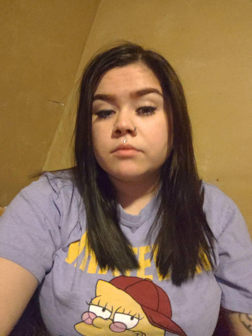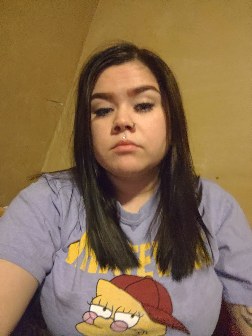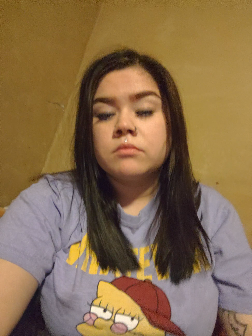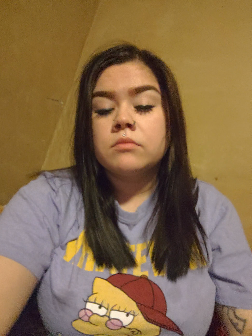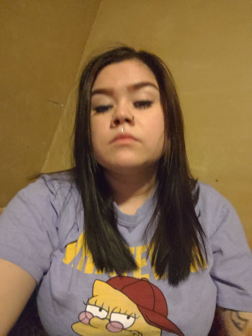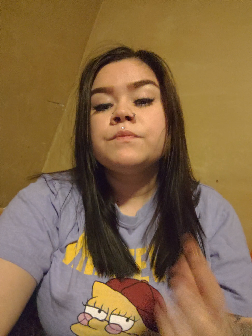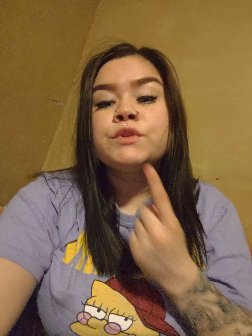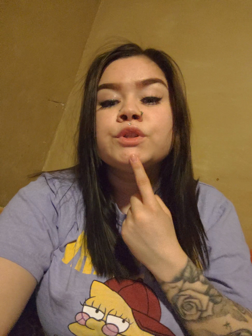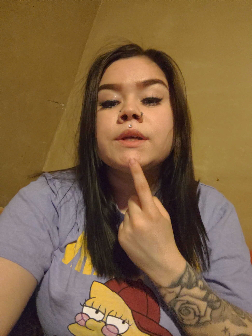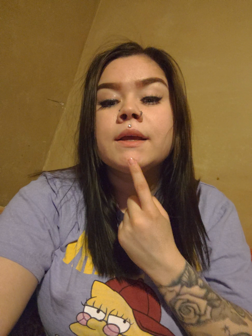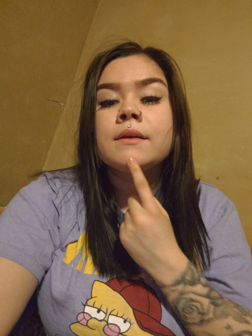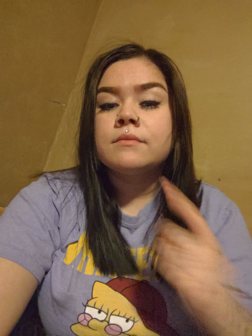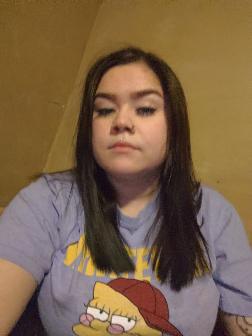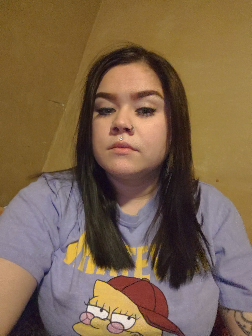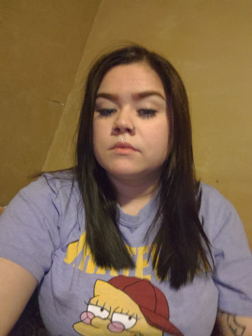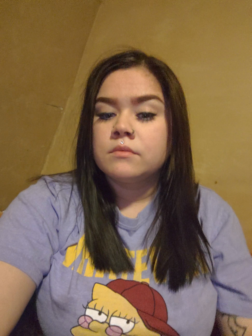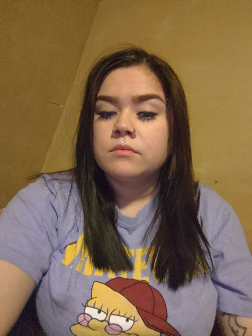chin